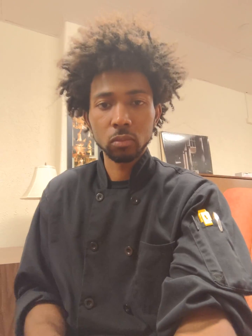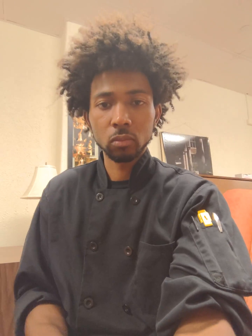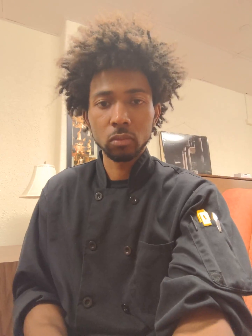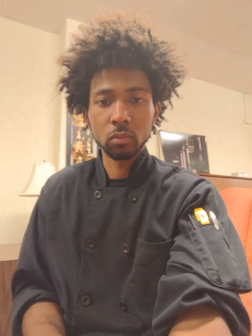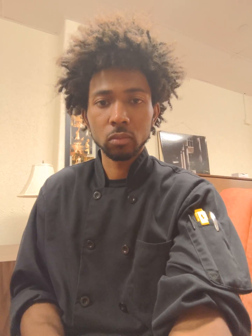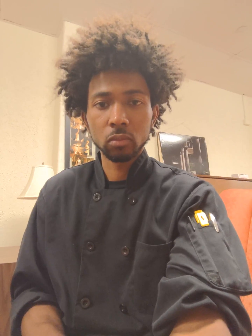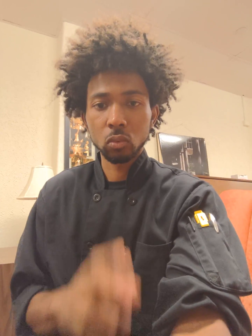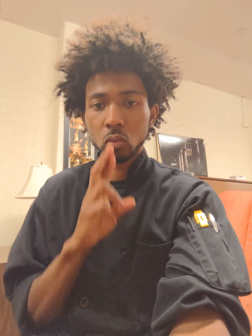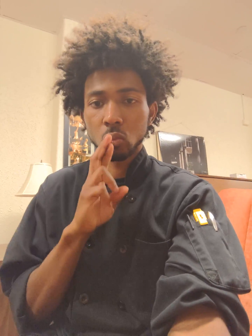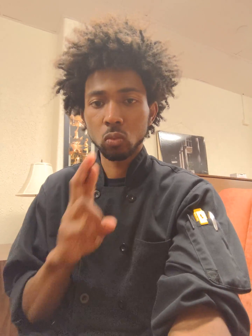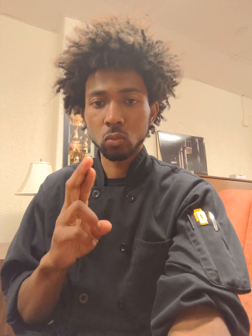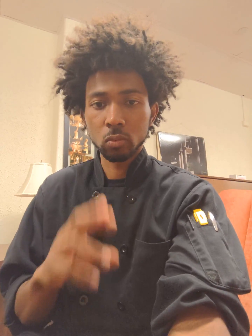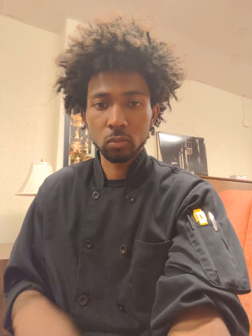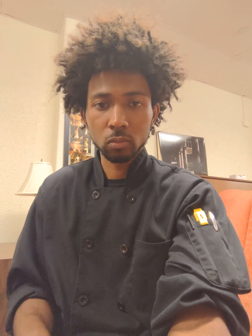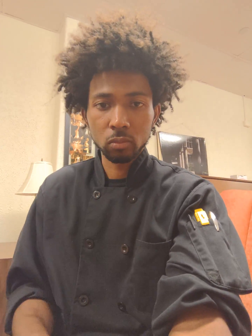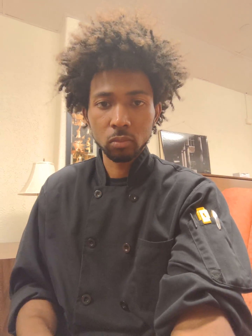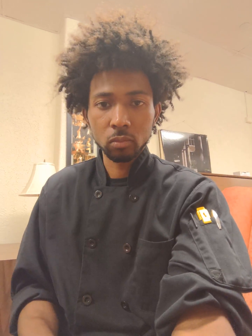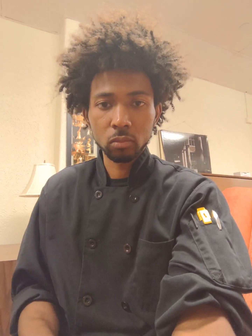are